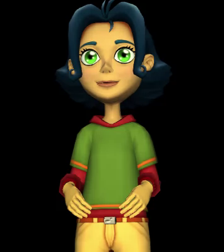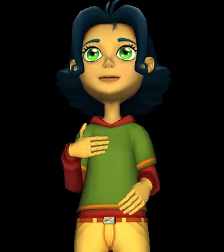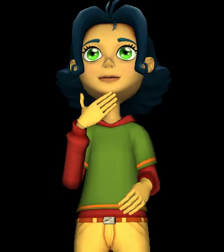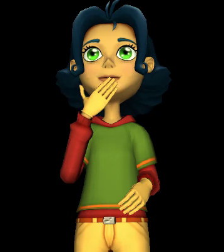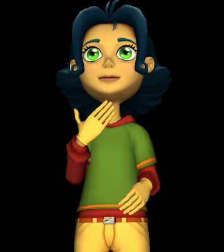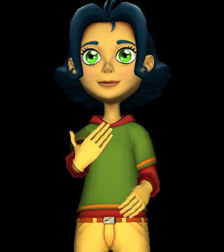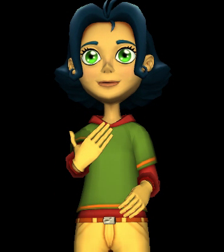شكرا